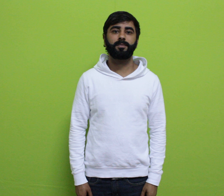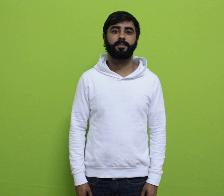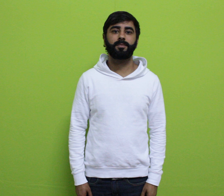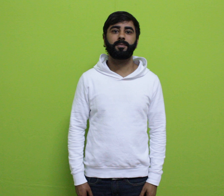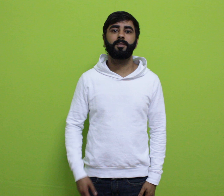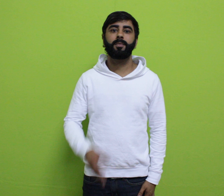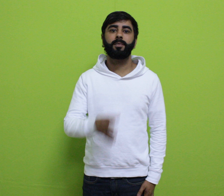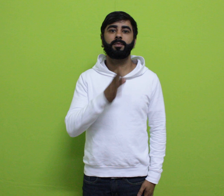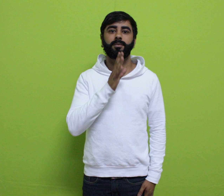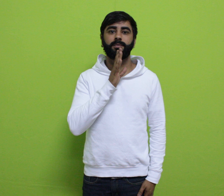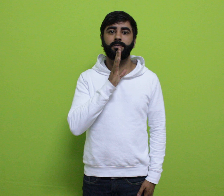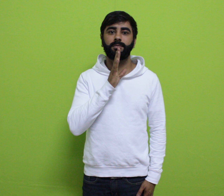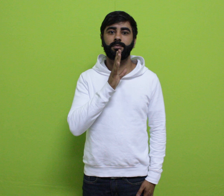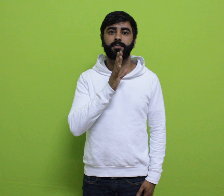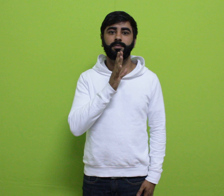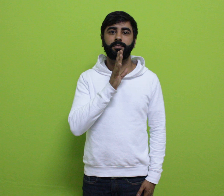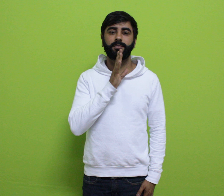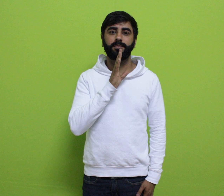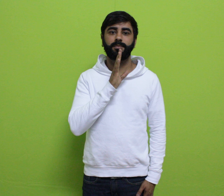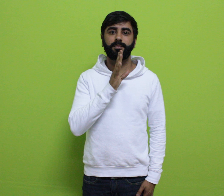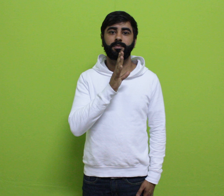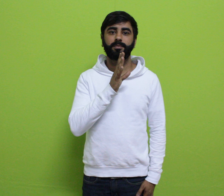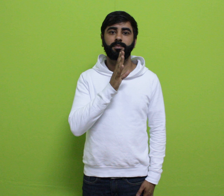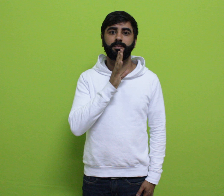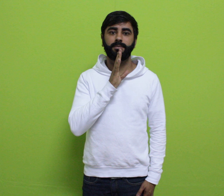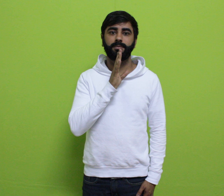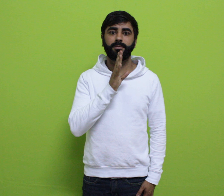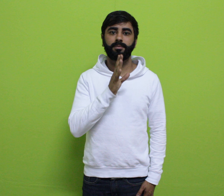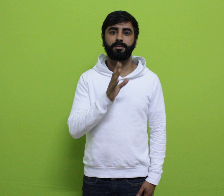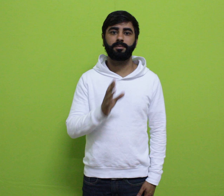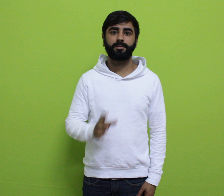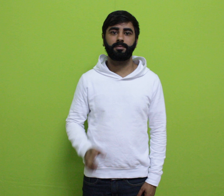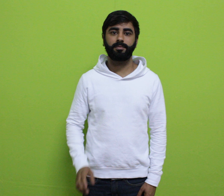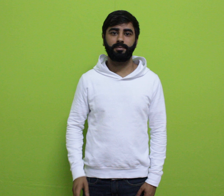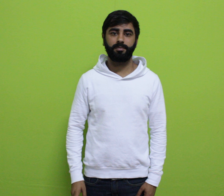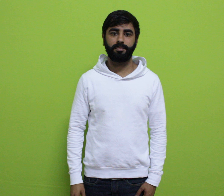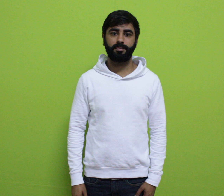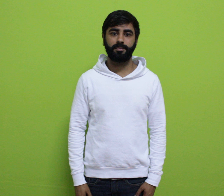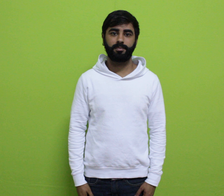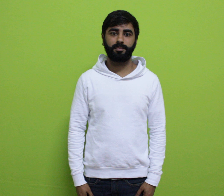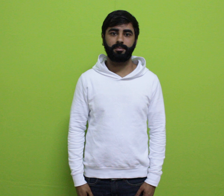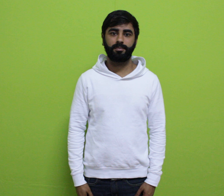conhecer